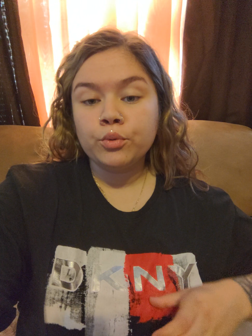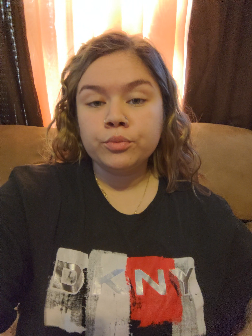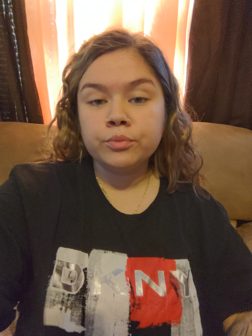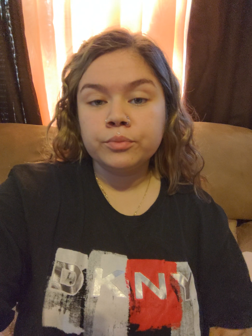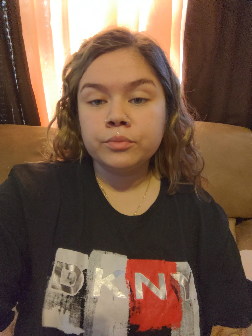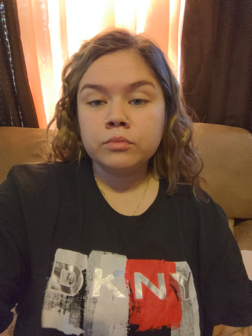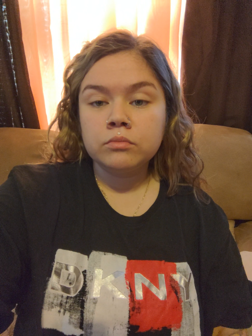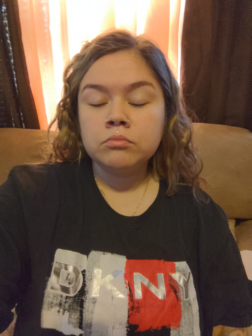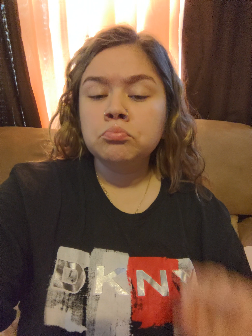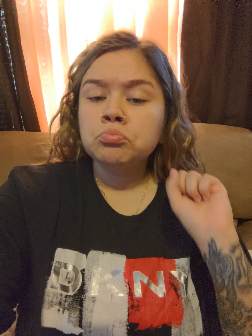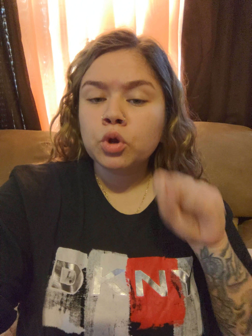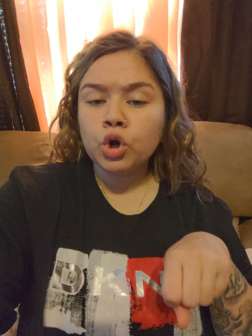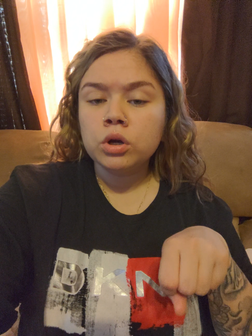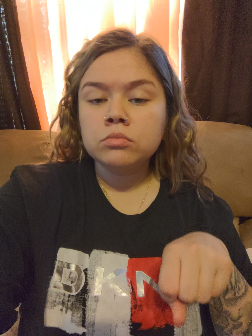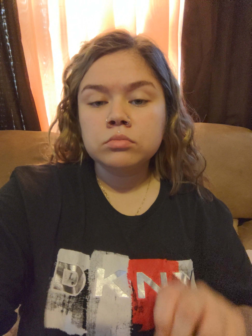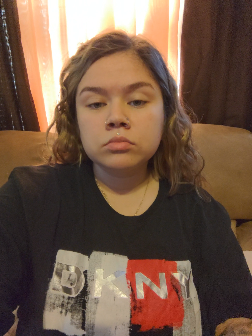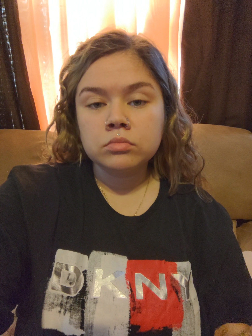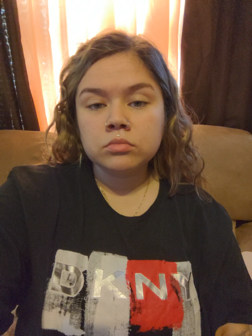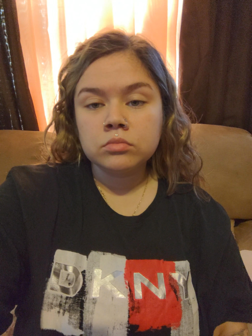could